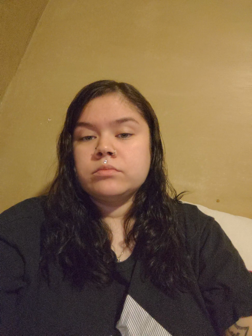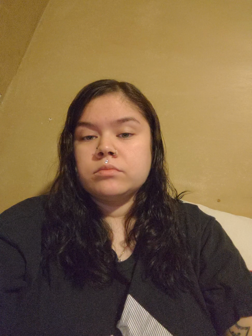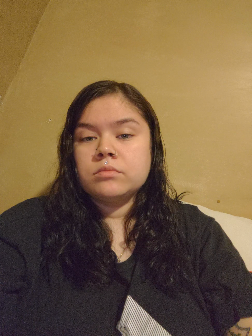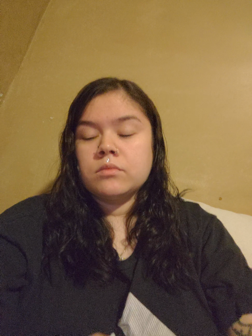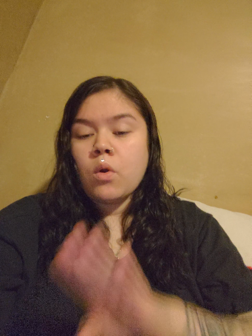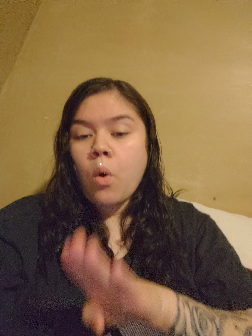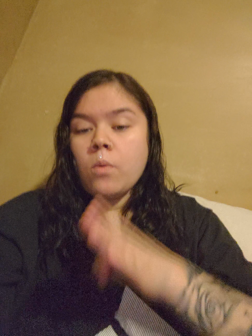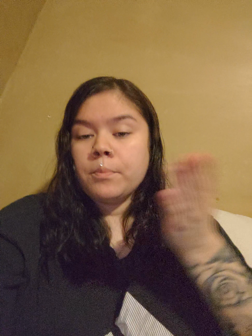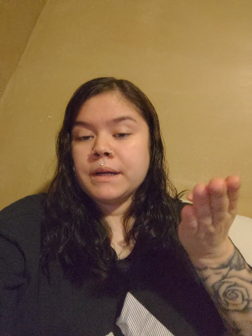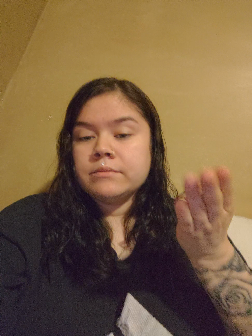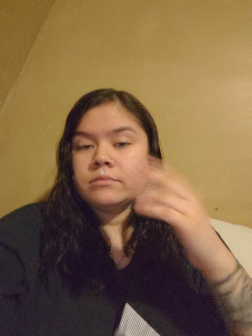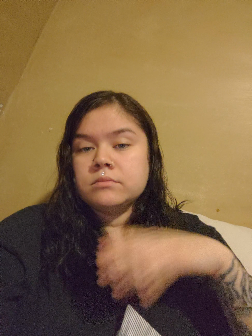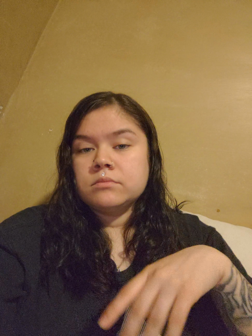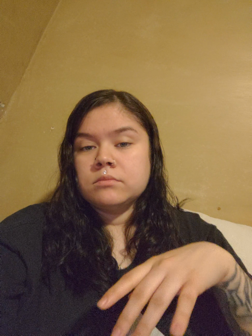open